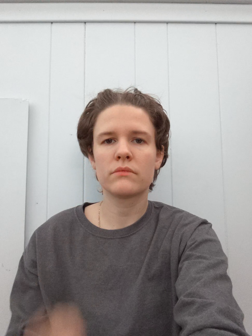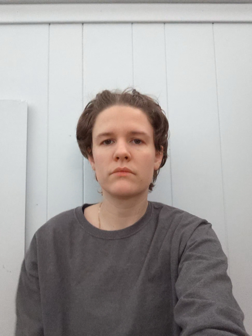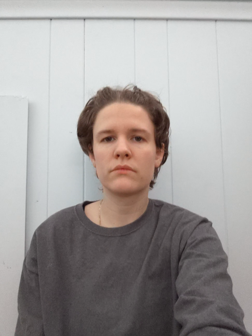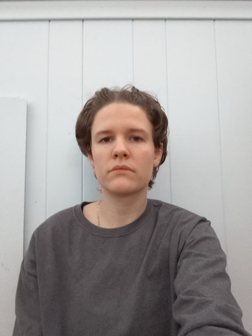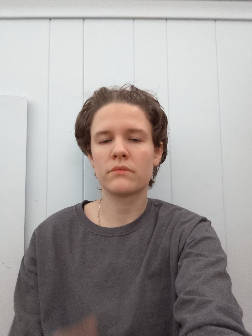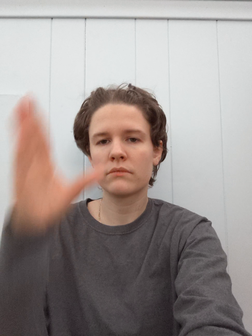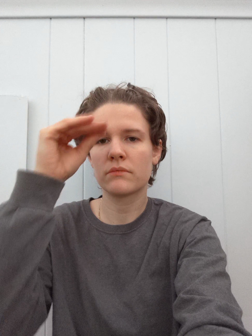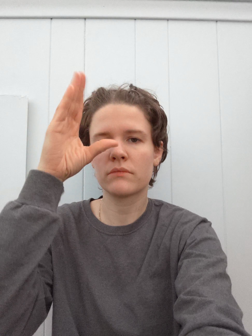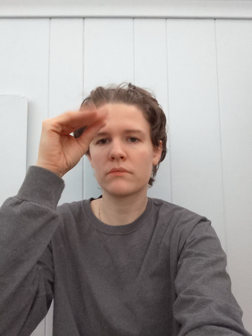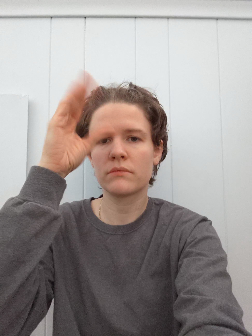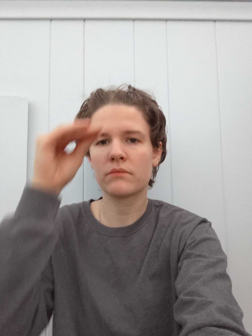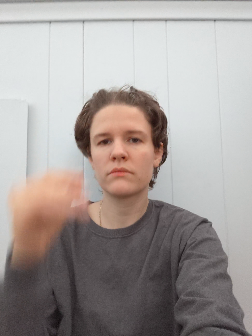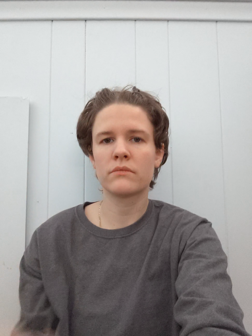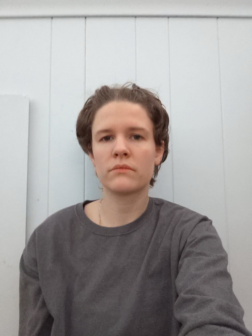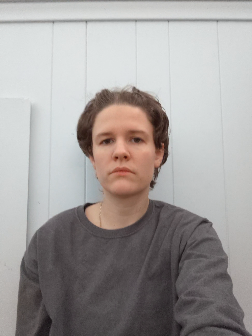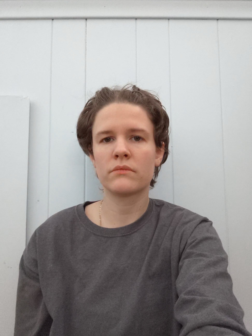boy